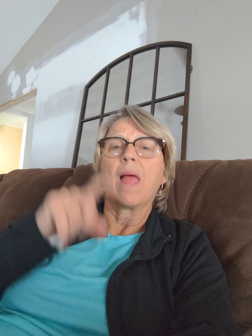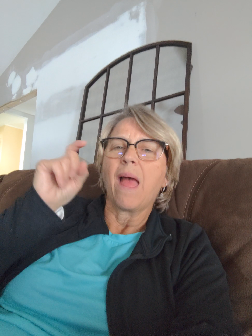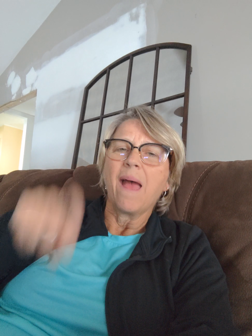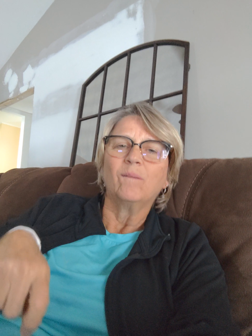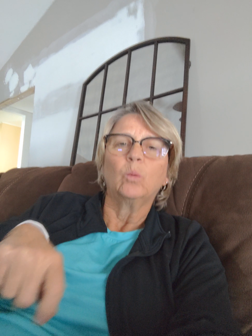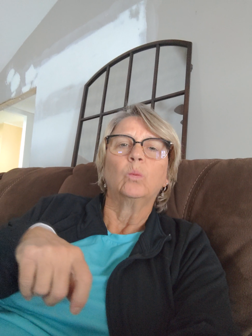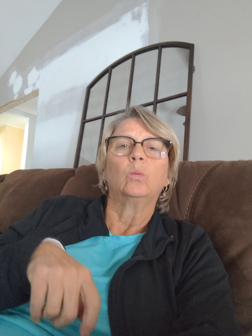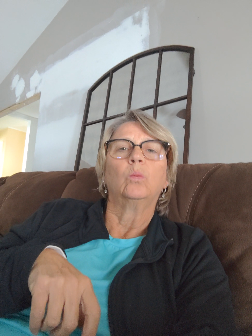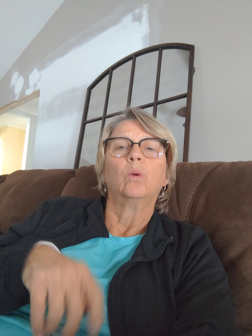have to